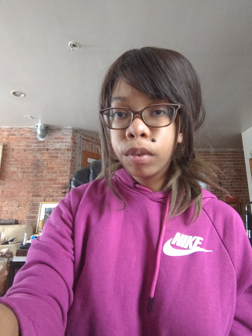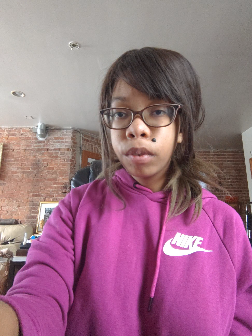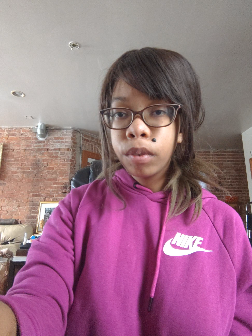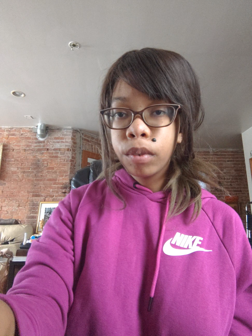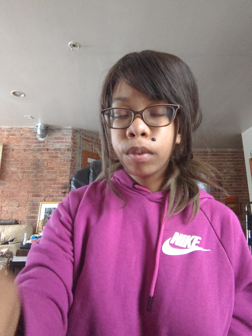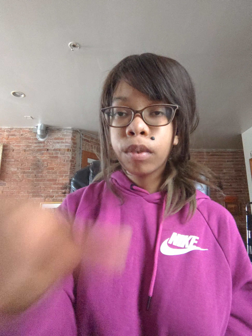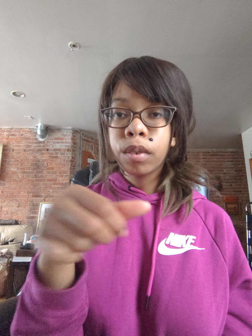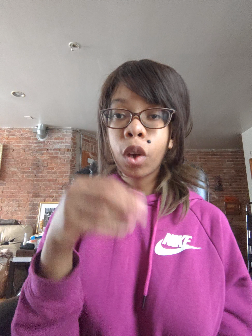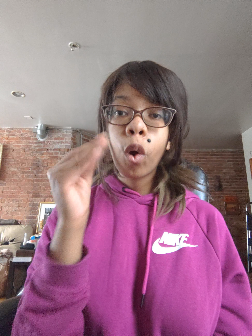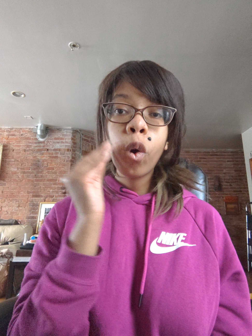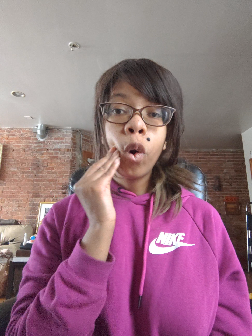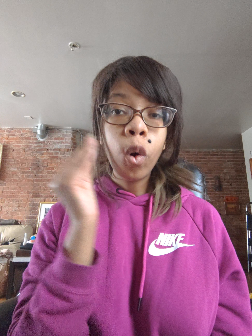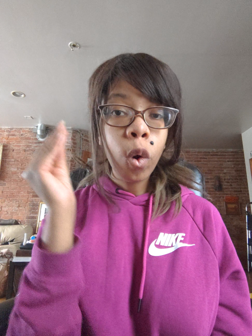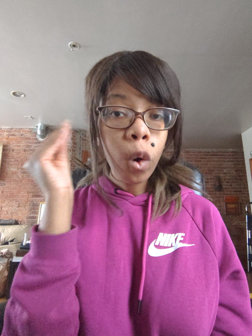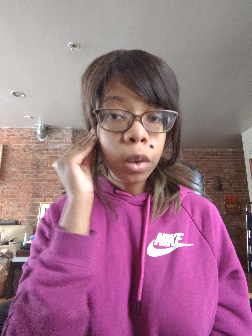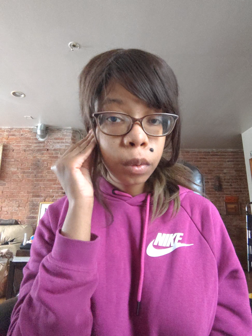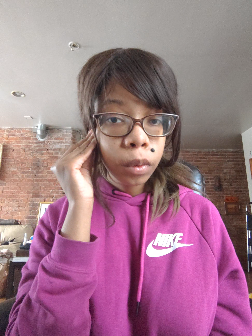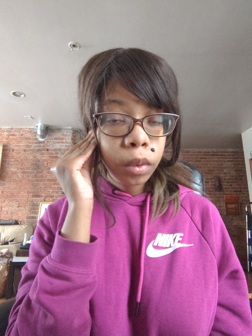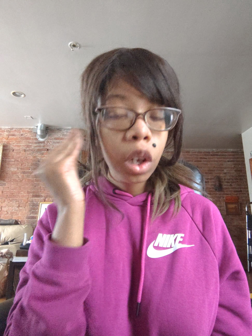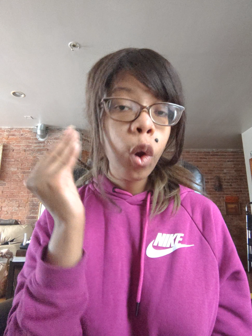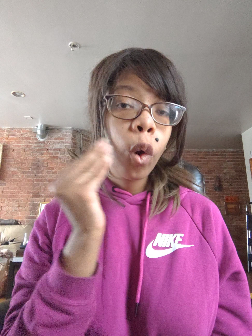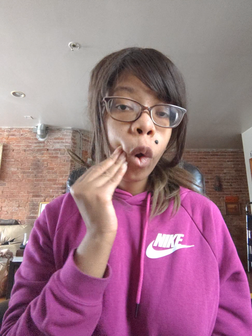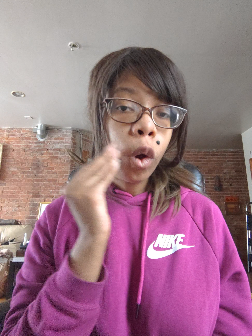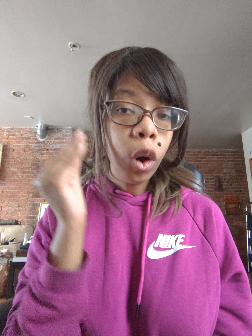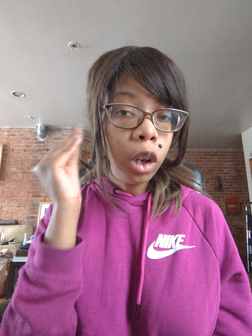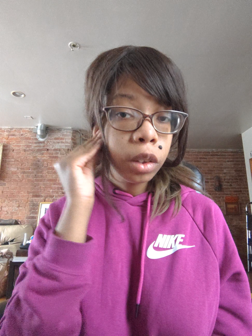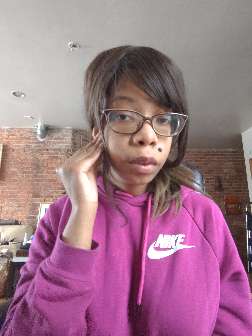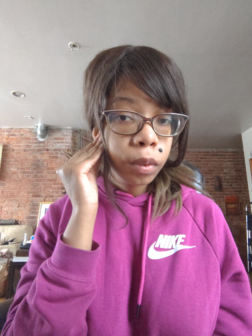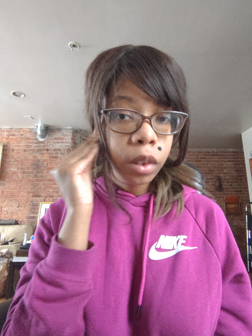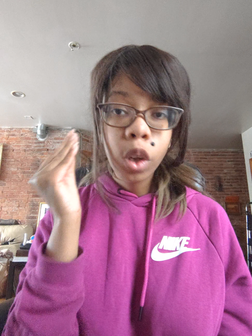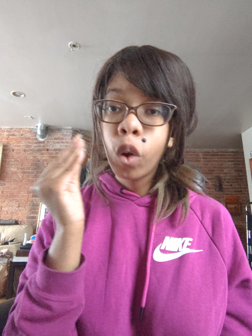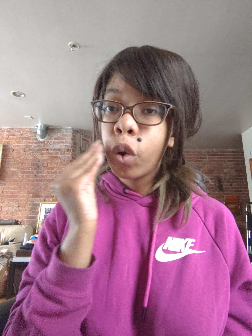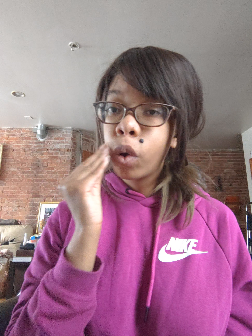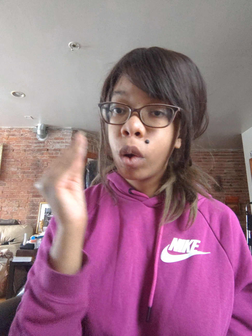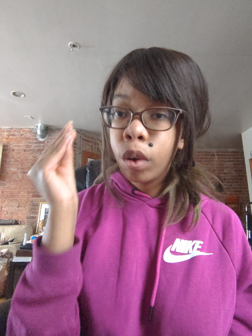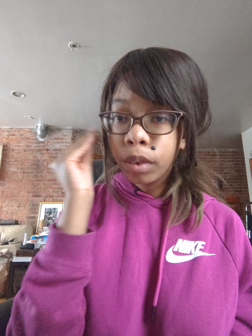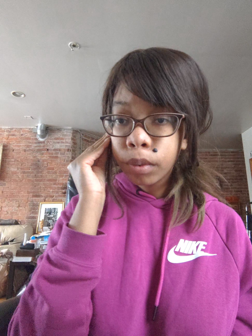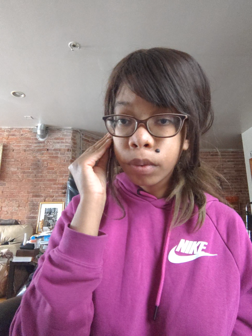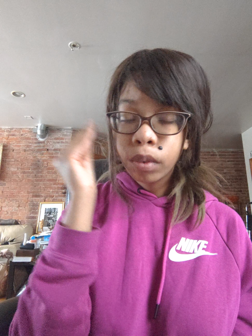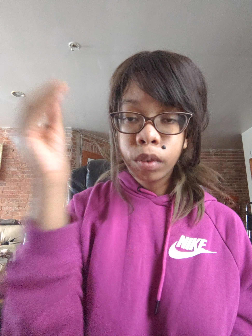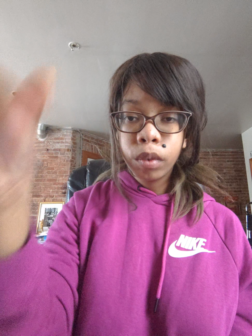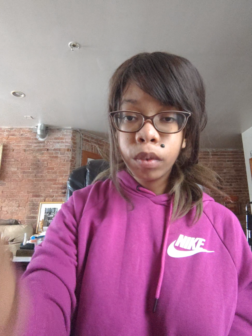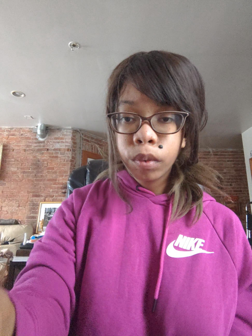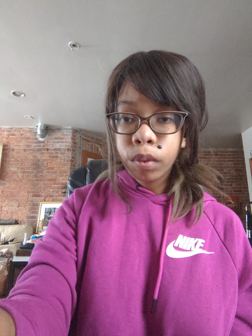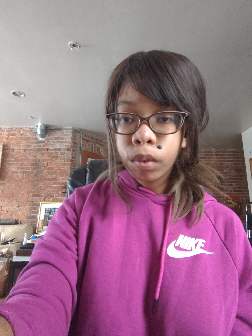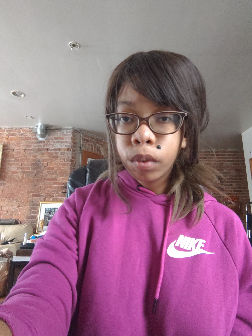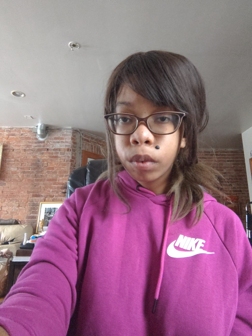home